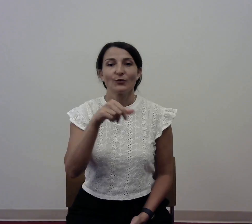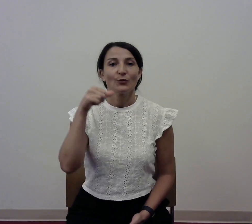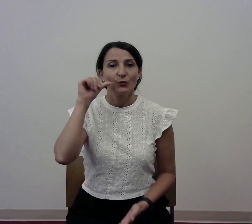dünən